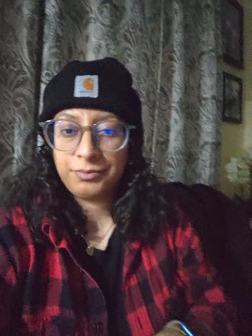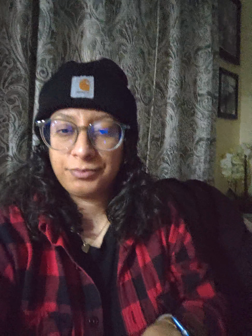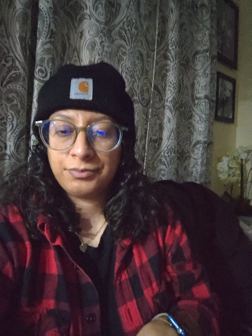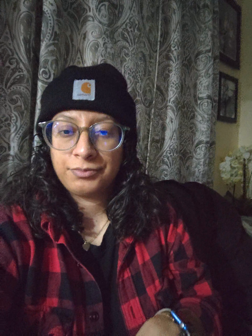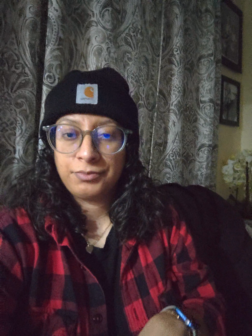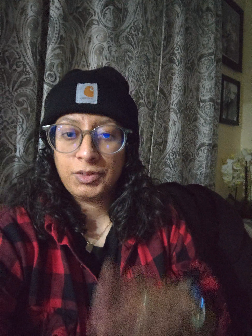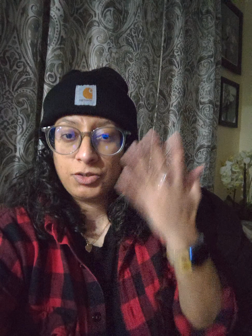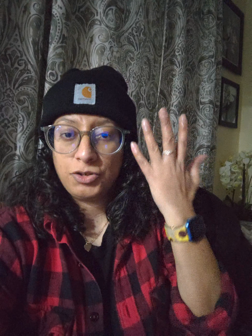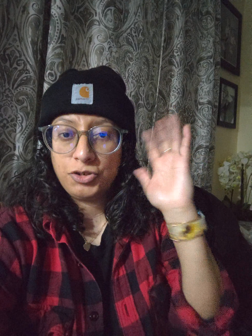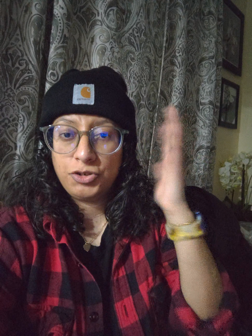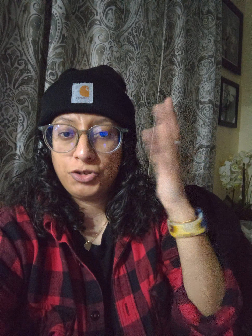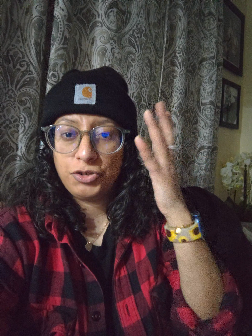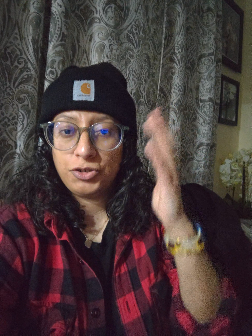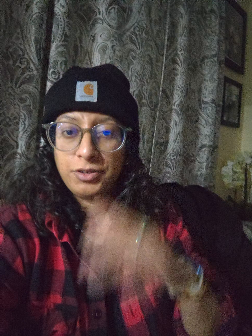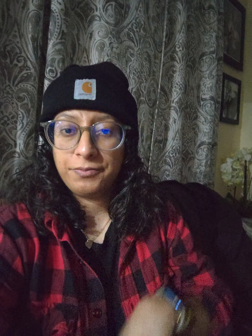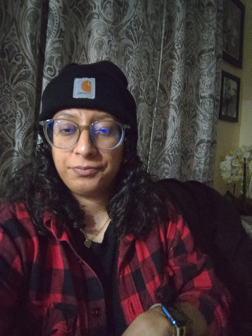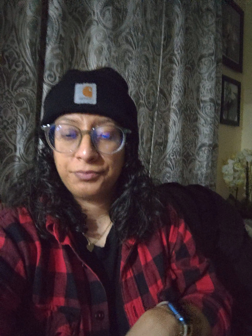tree